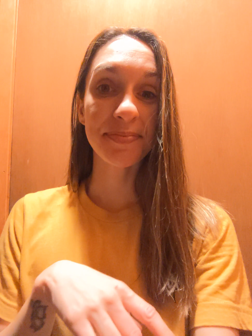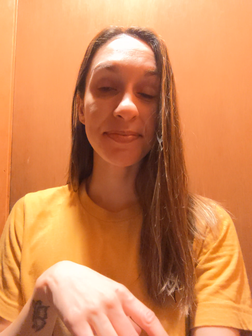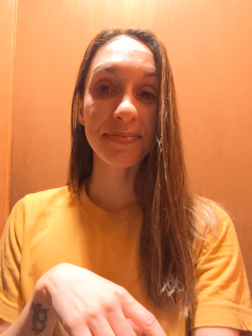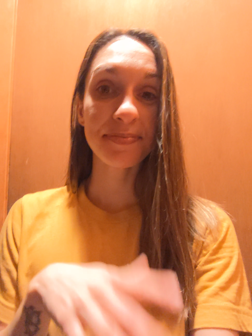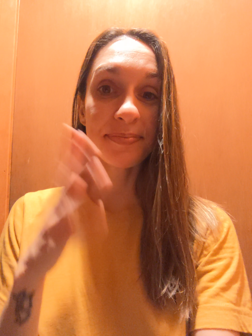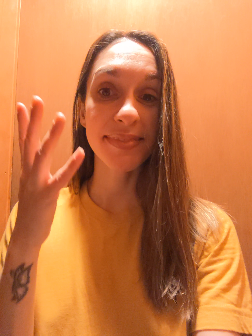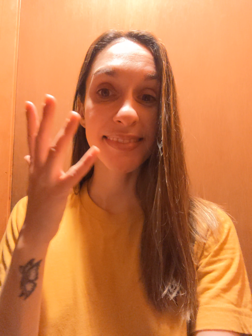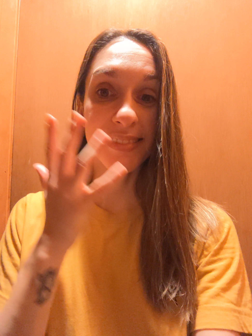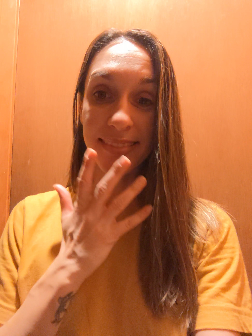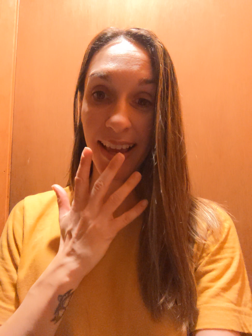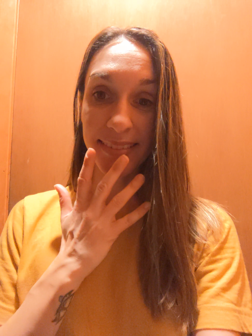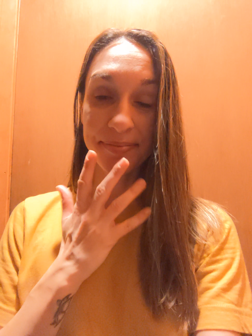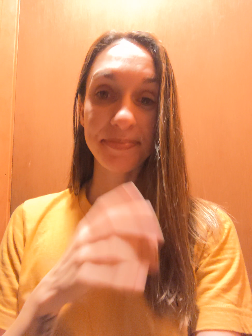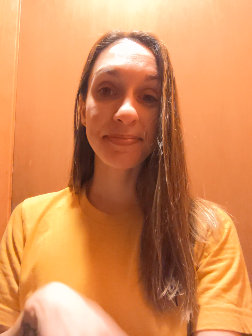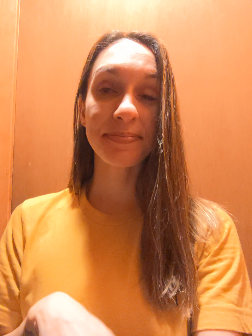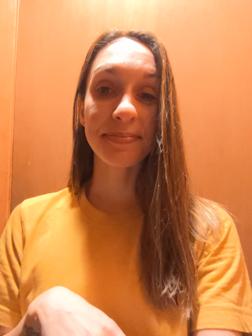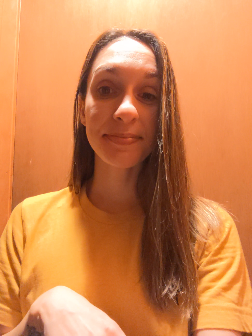sad